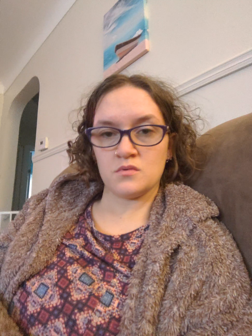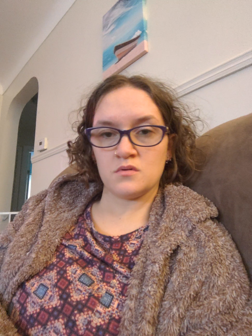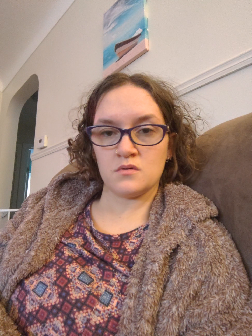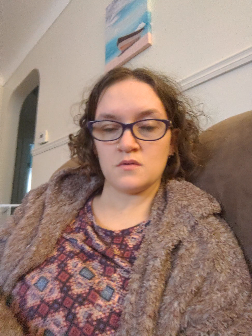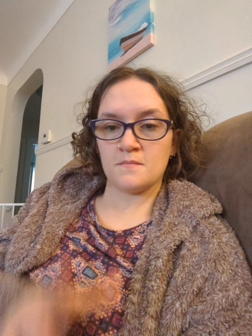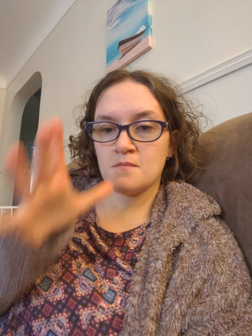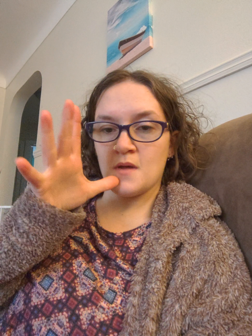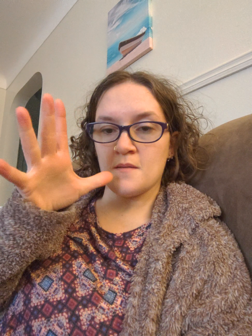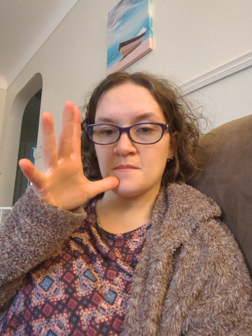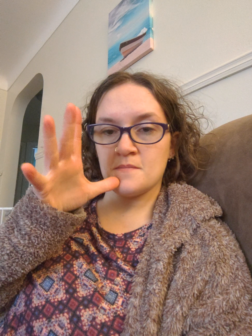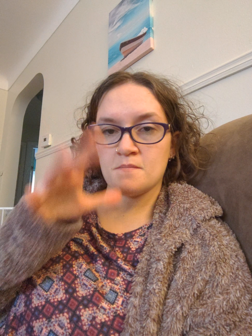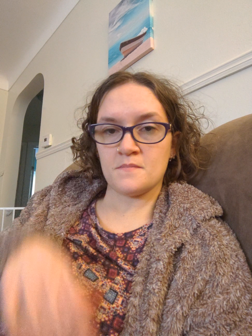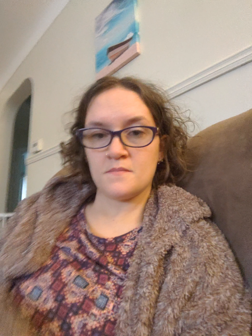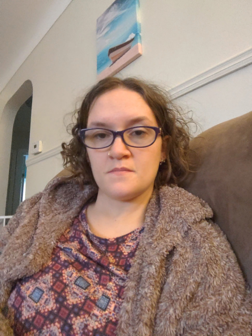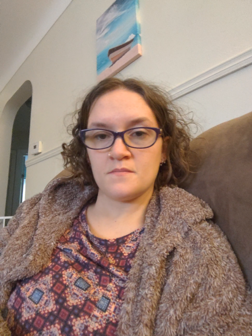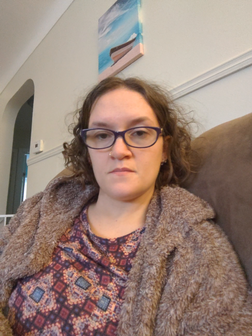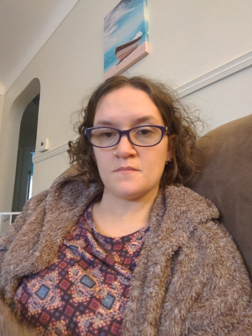mom